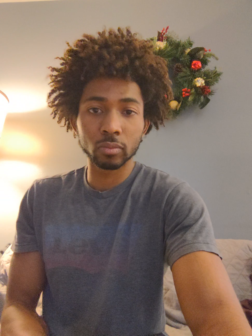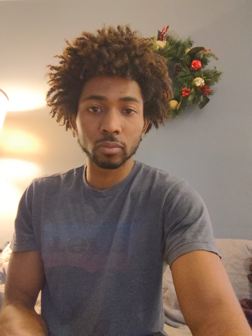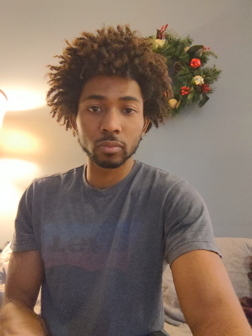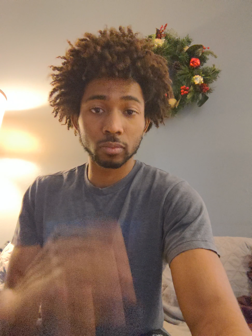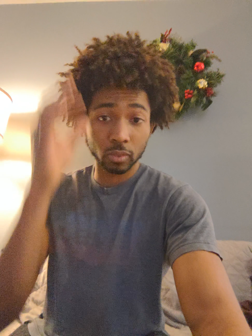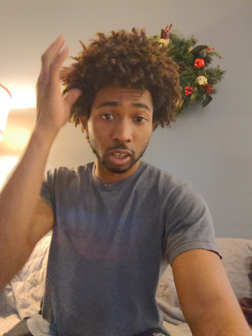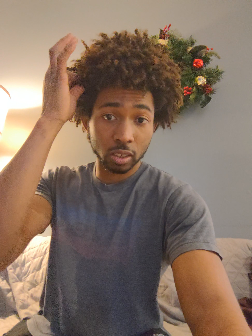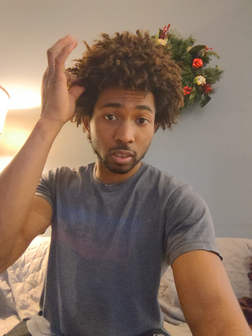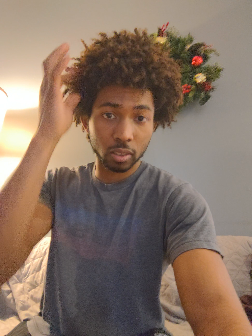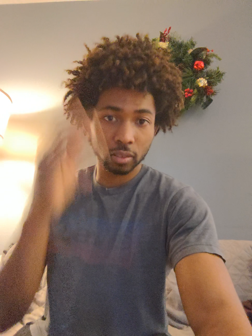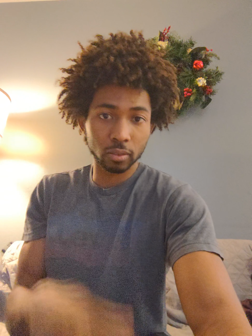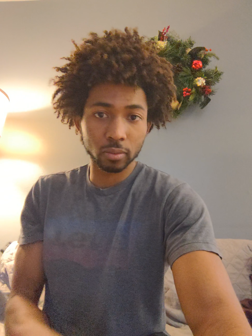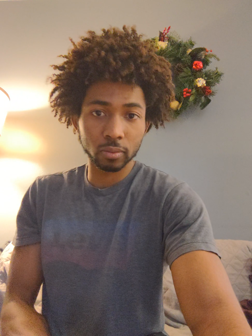hair